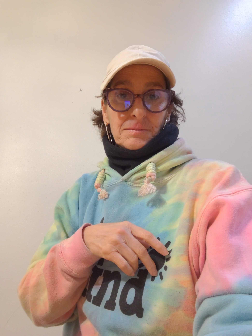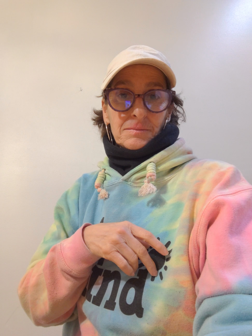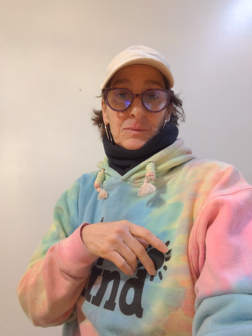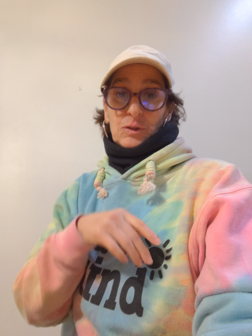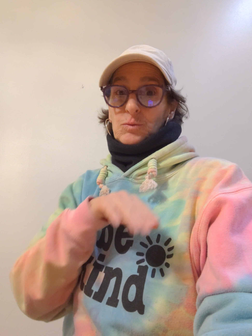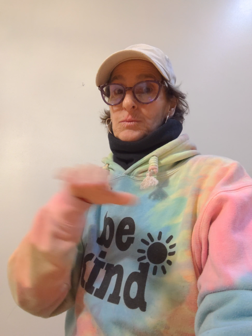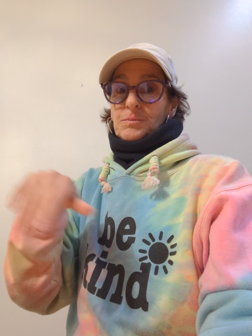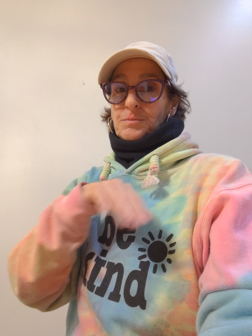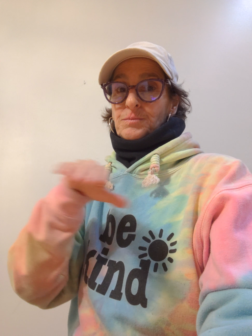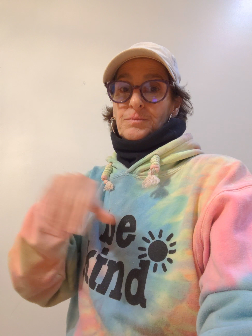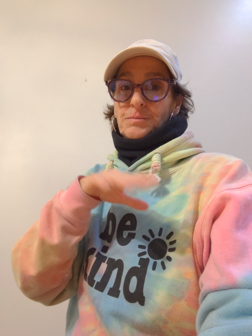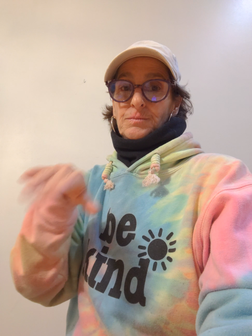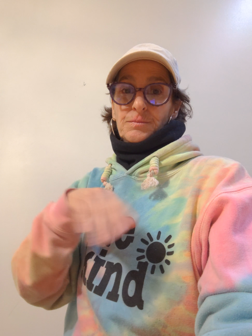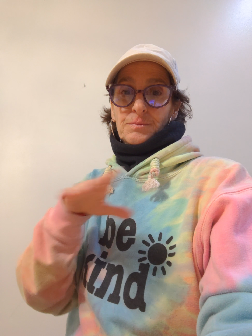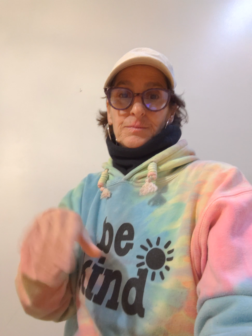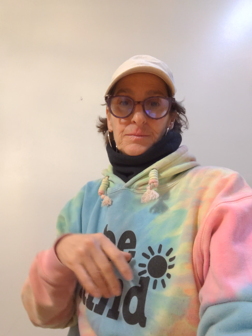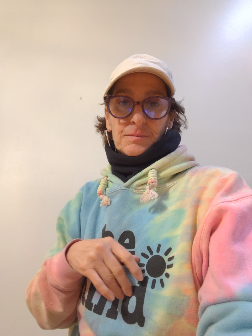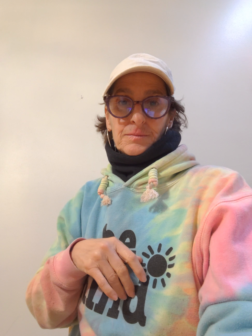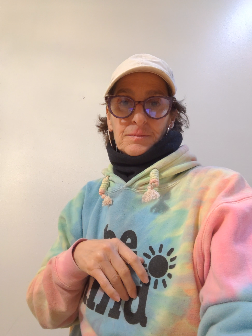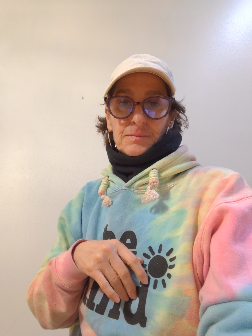pool